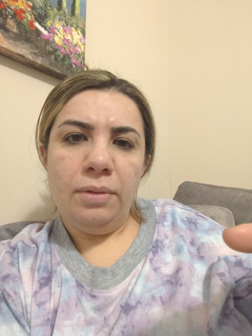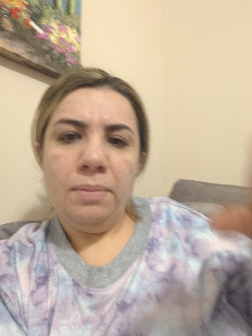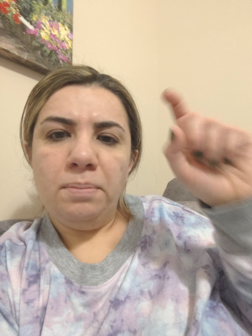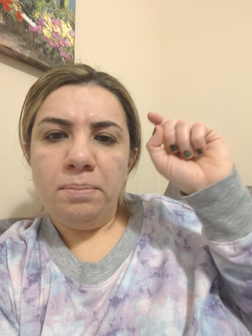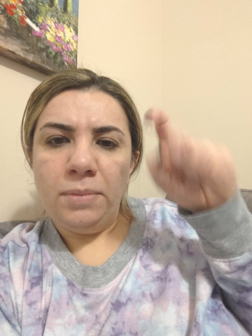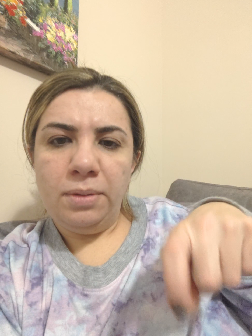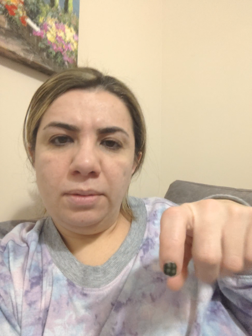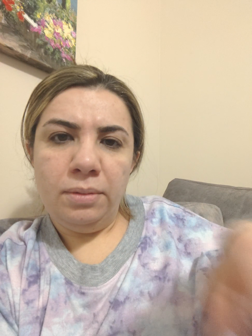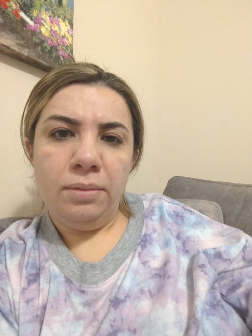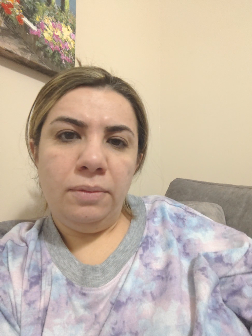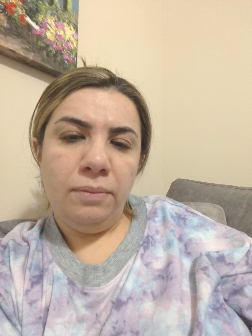have to